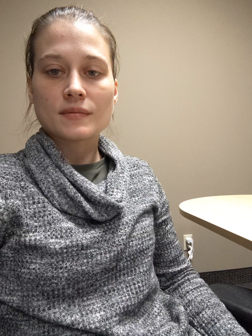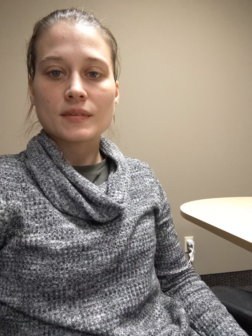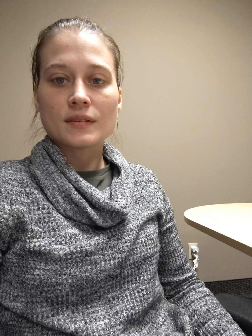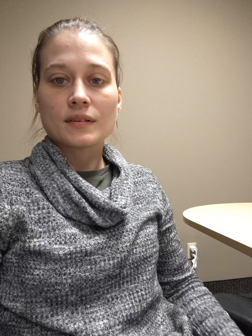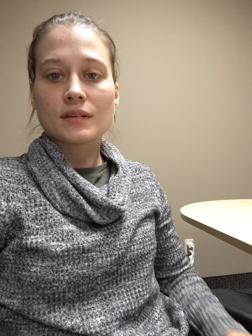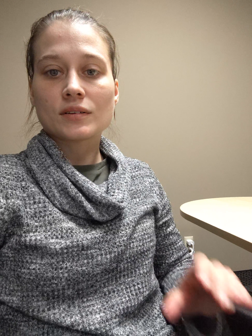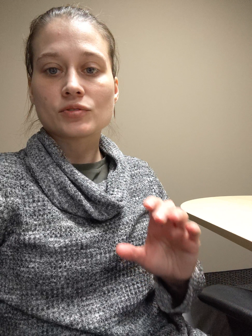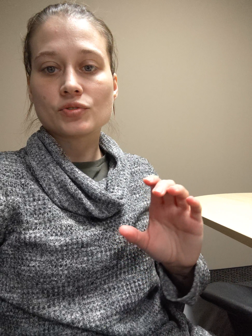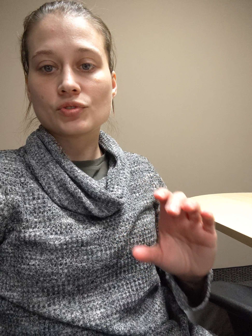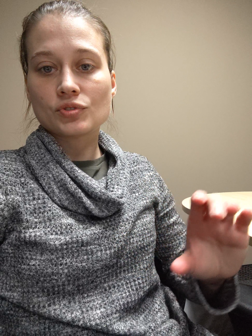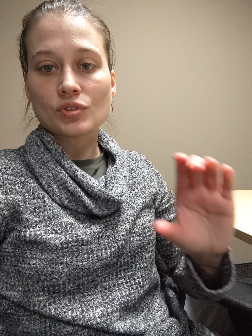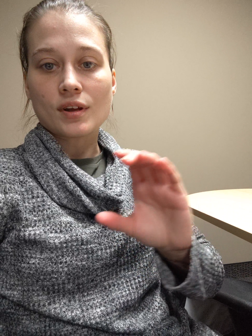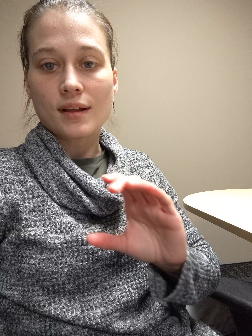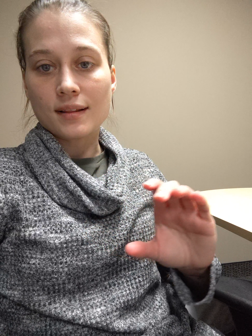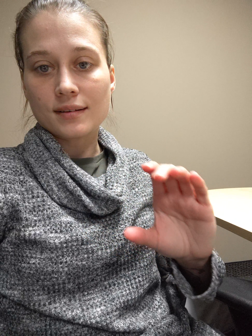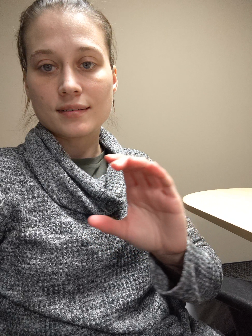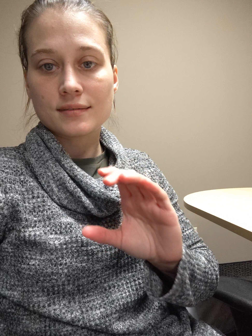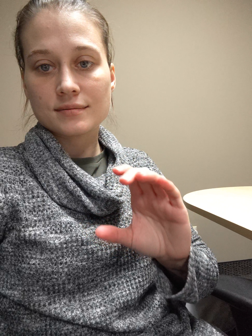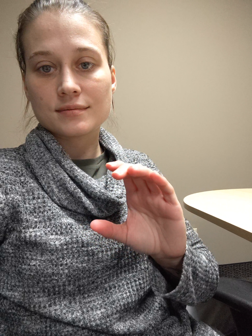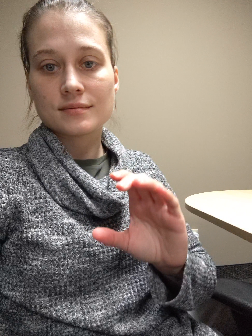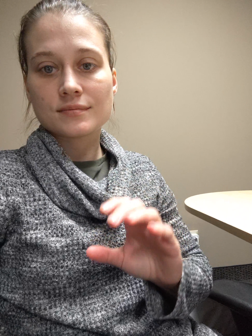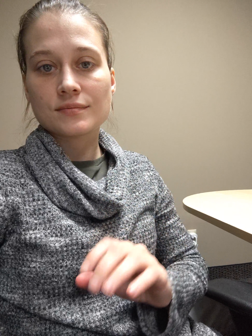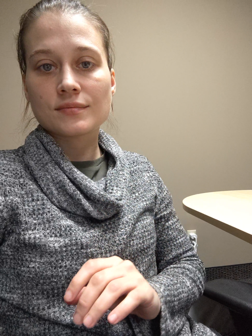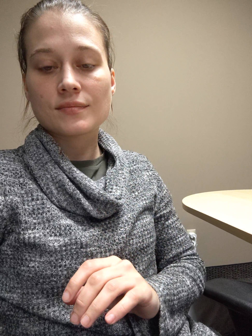chocolate